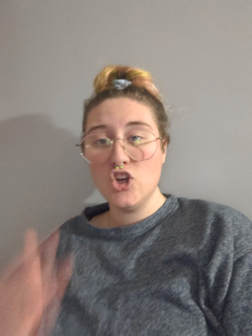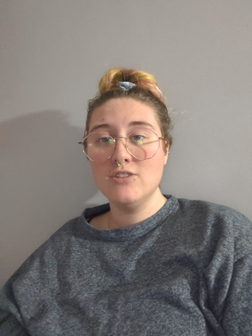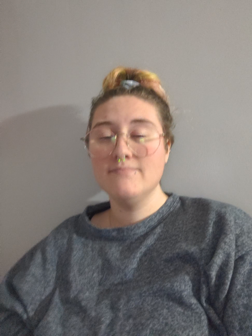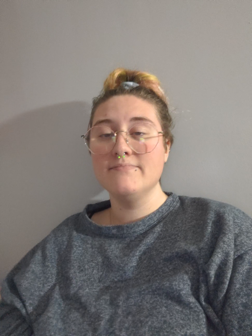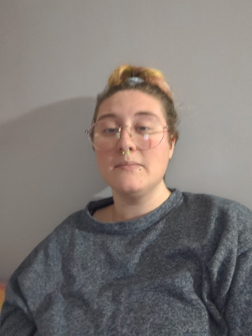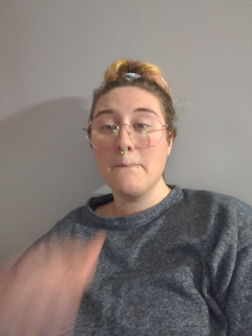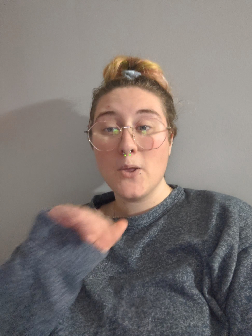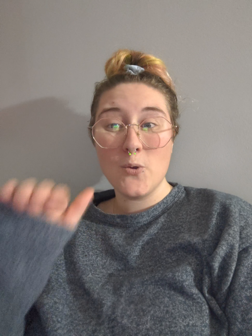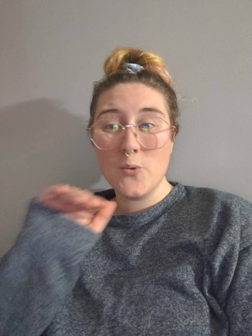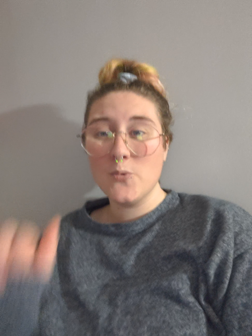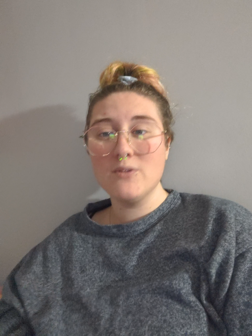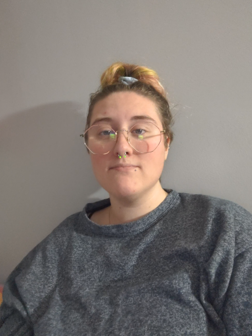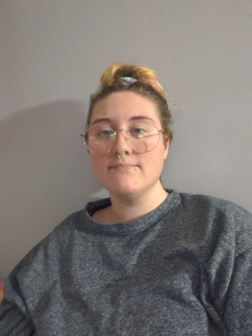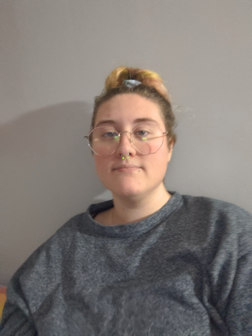pool